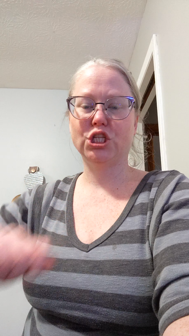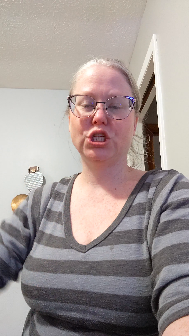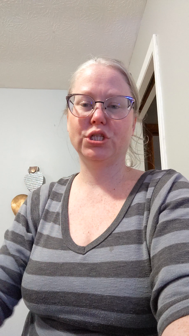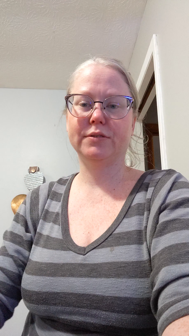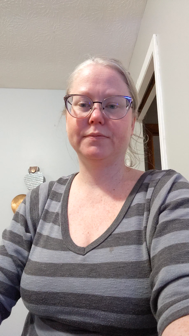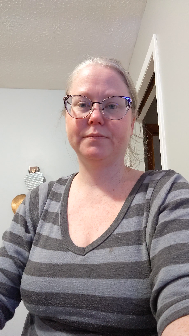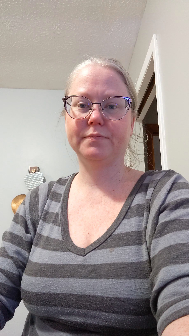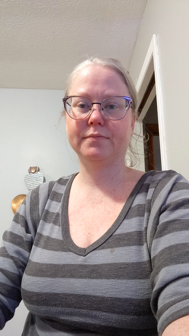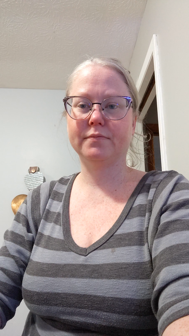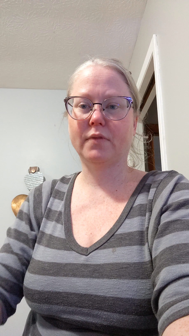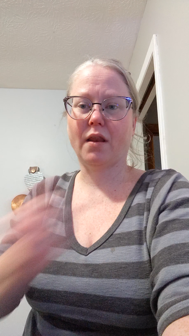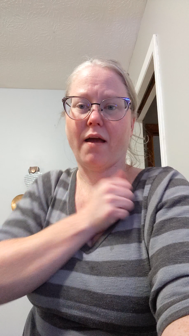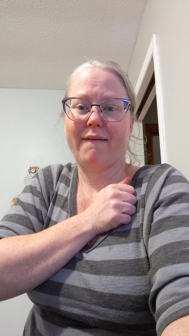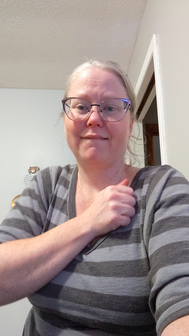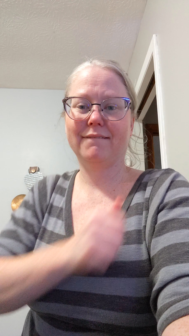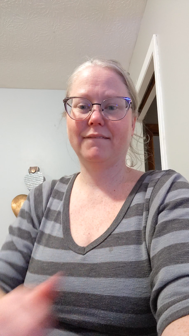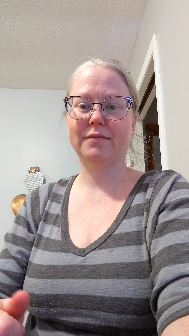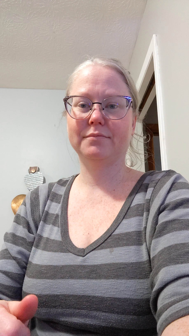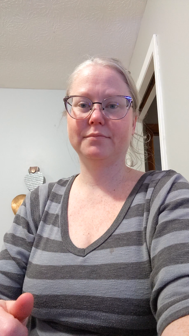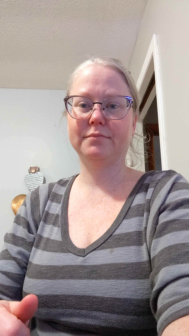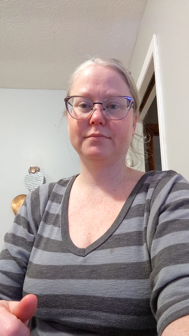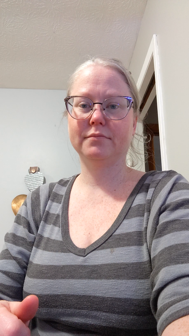love